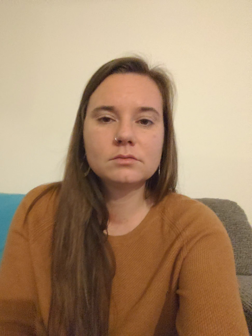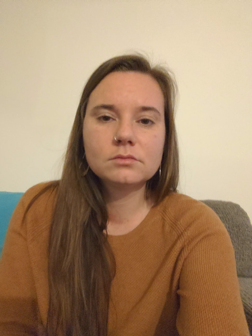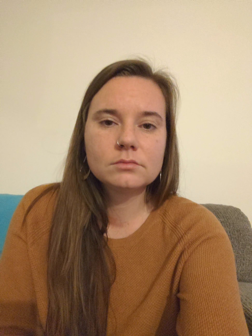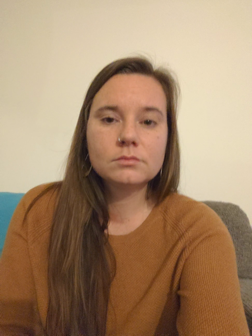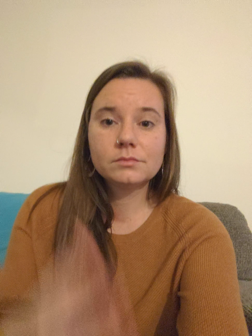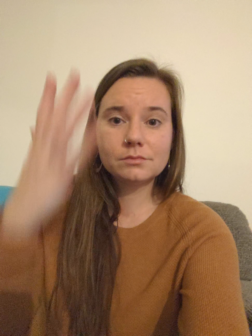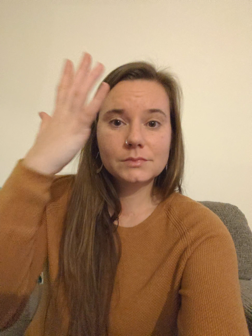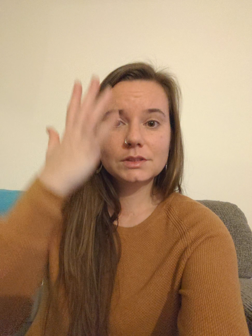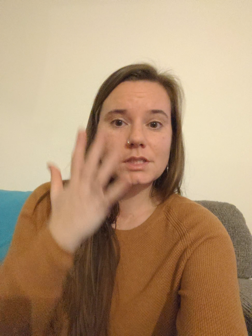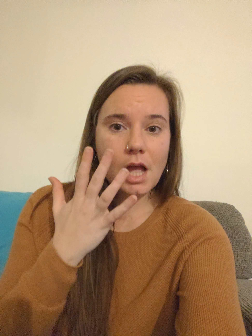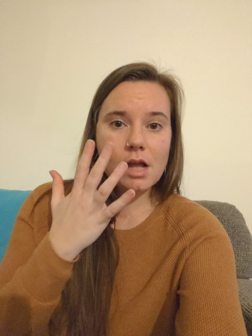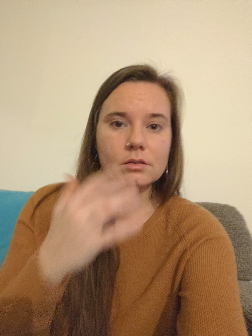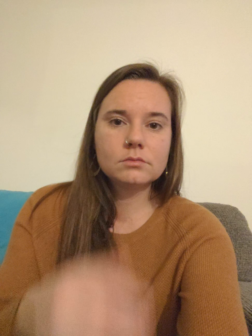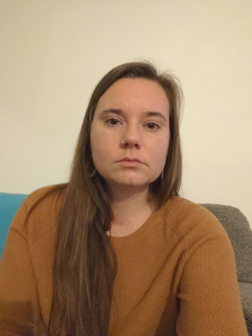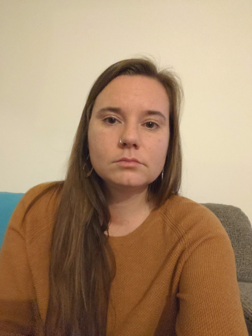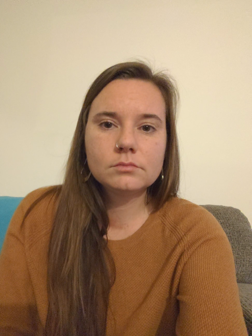sad